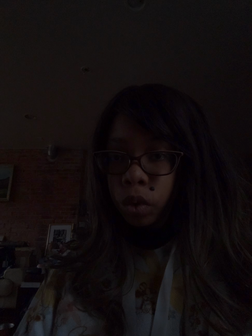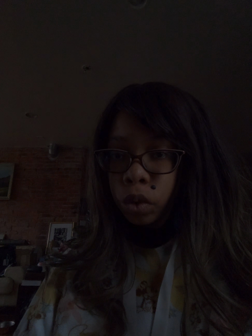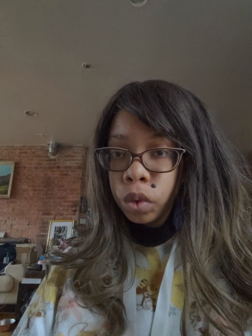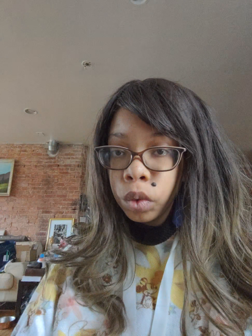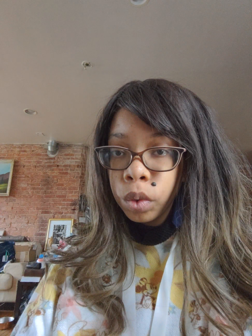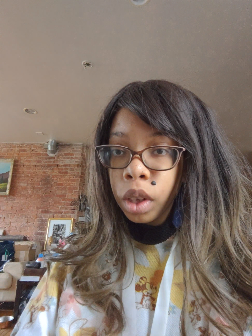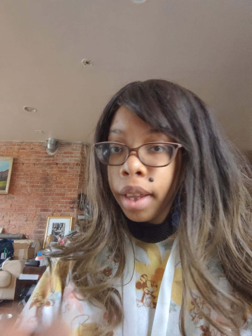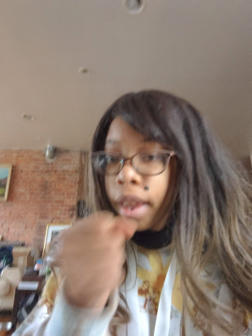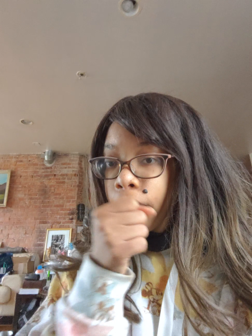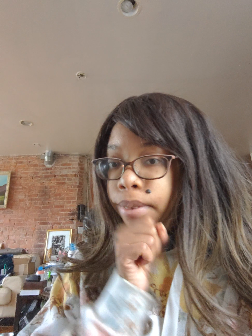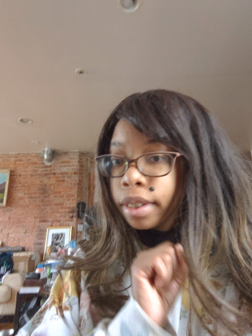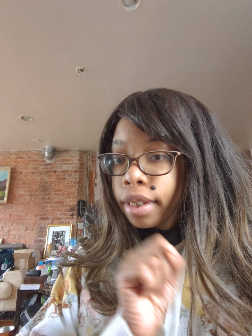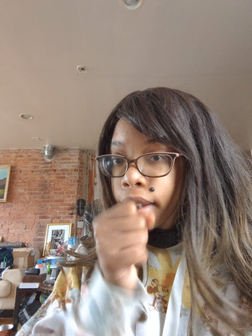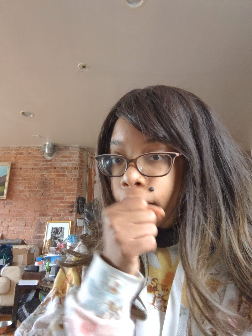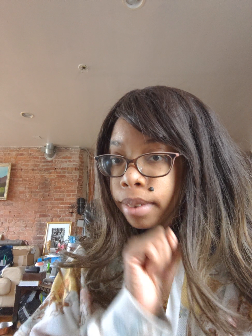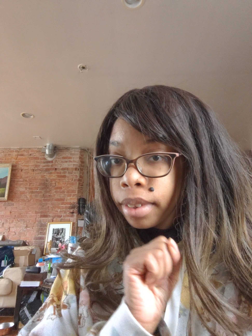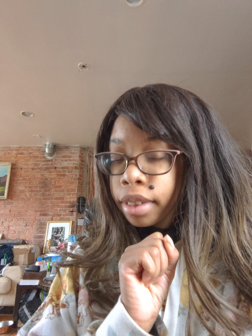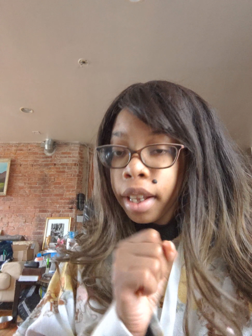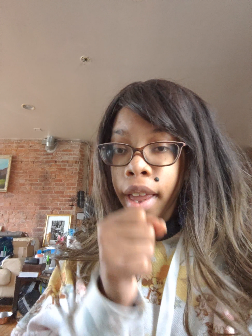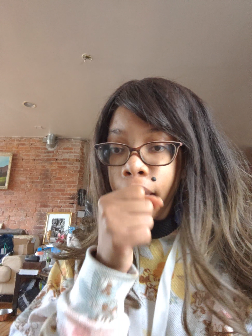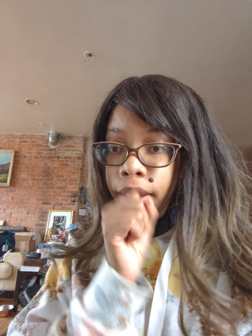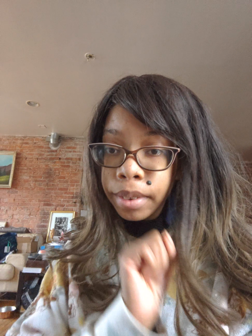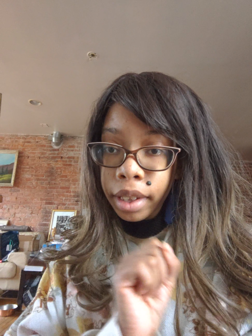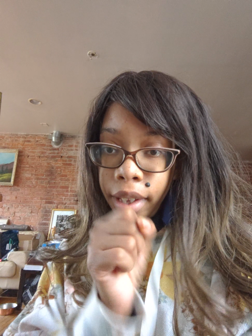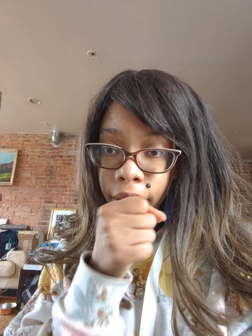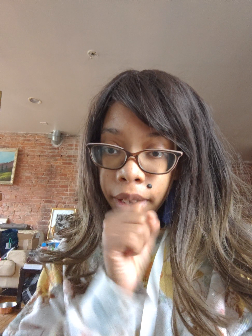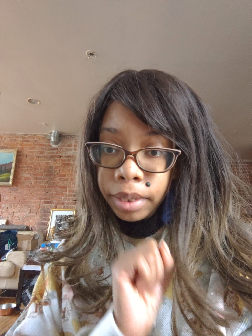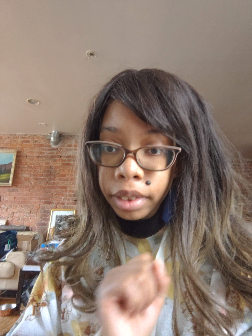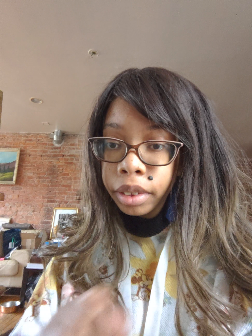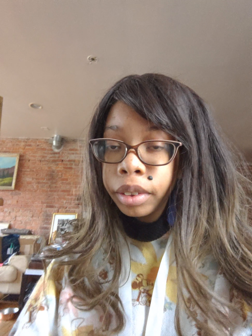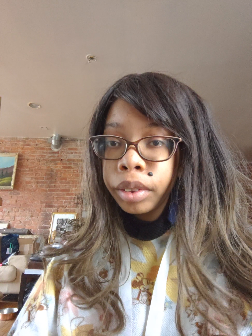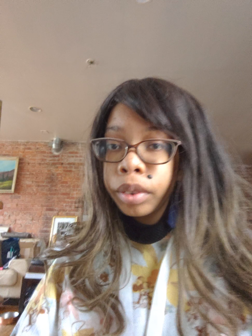ice cream